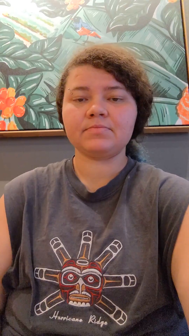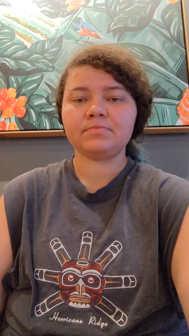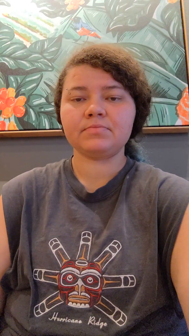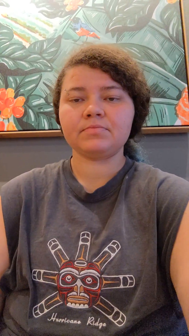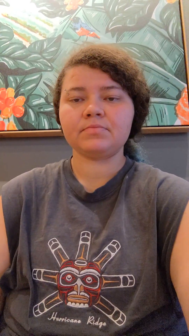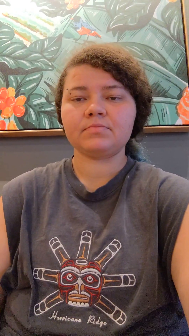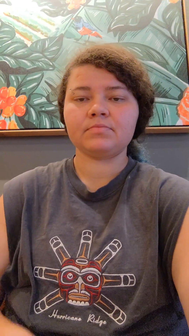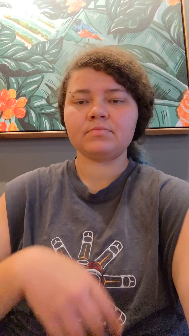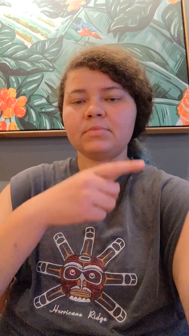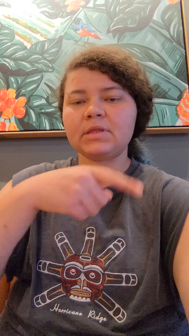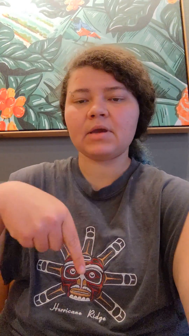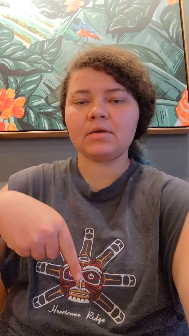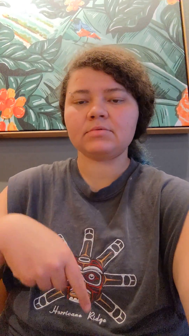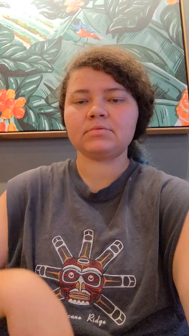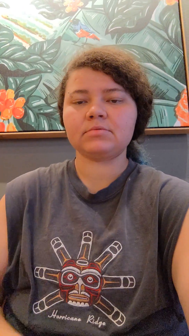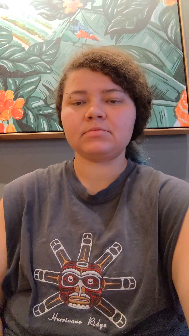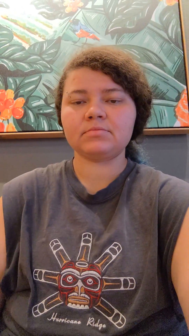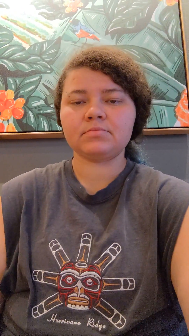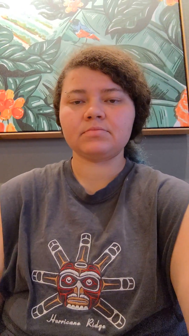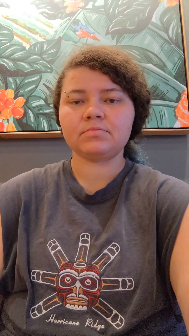cut